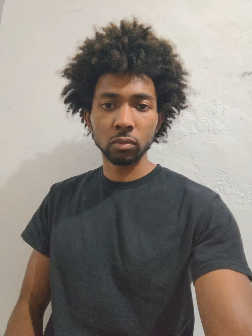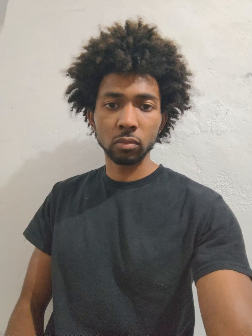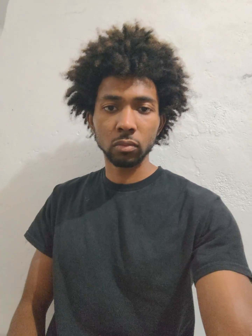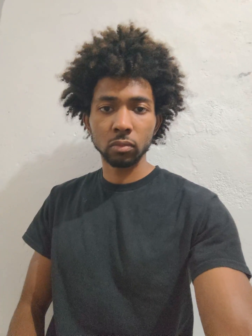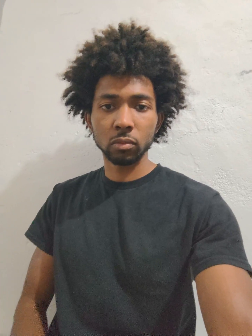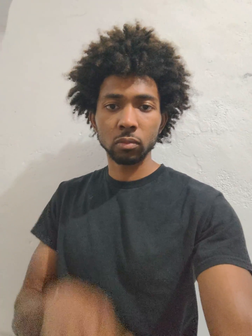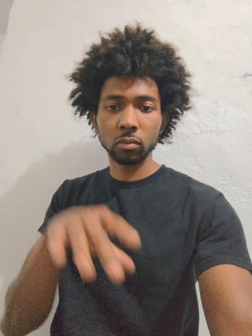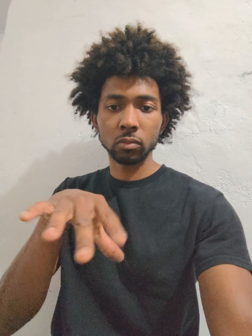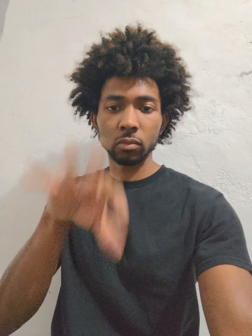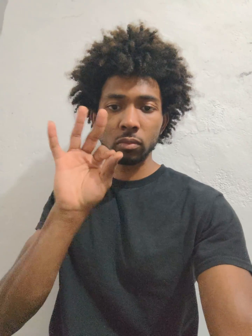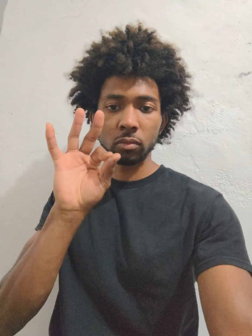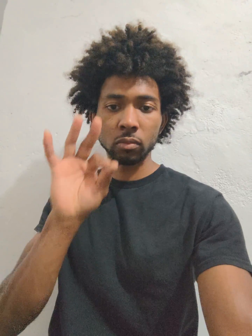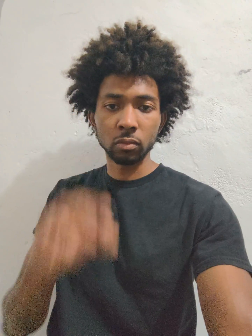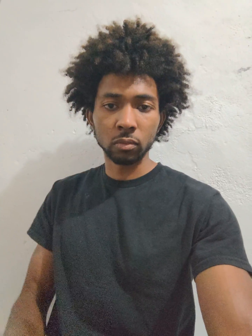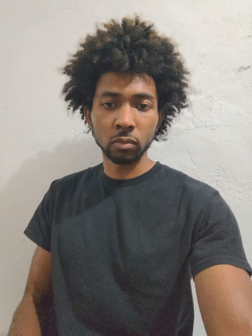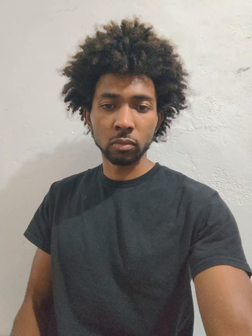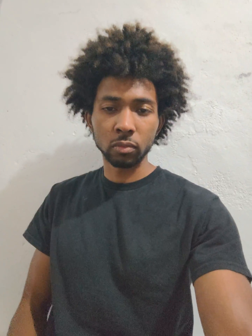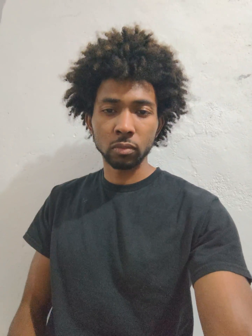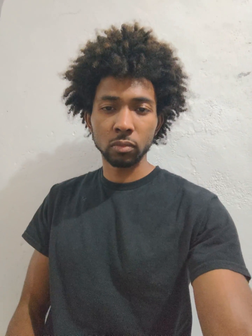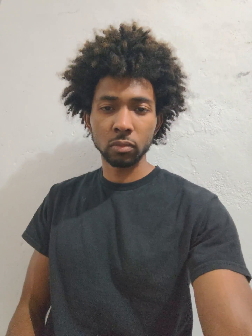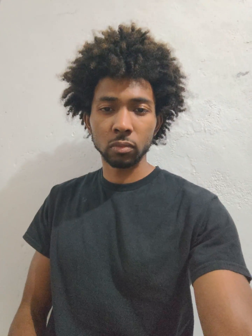pick